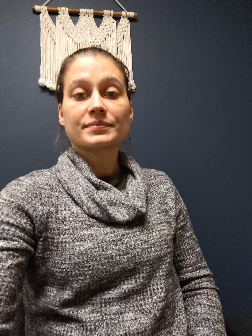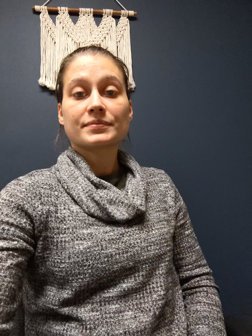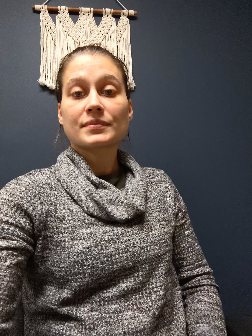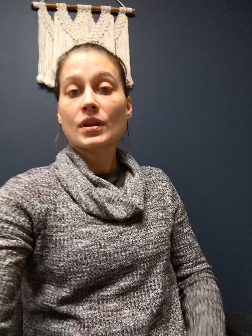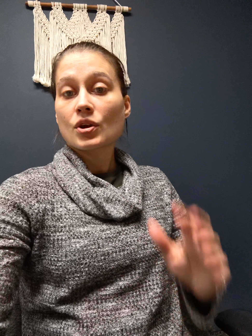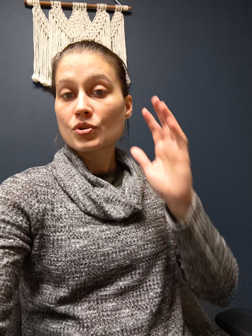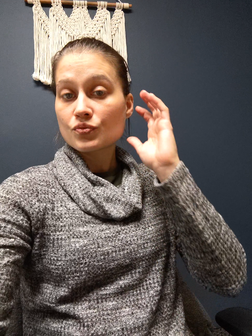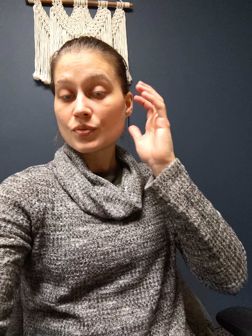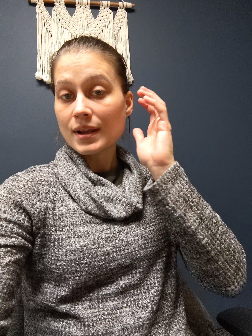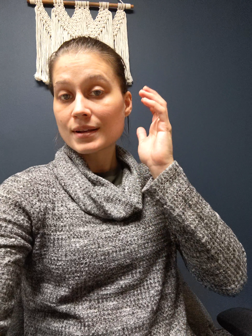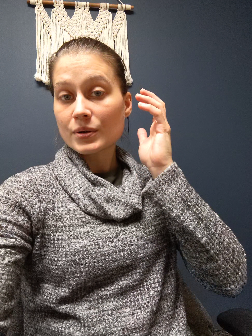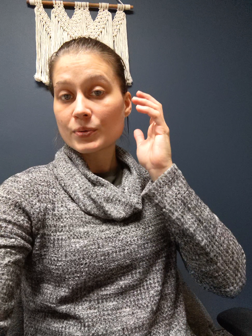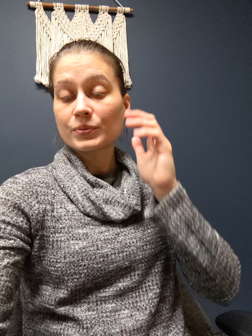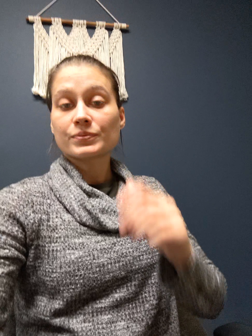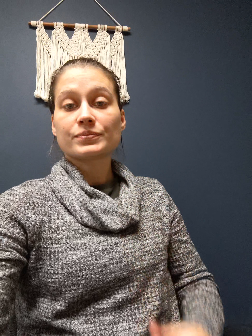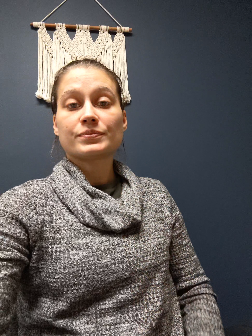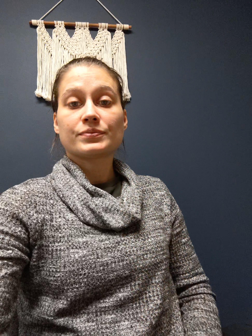radio